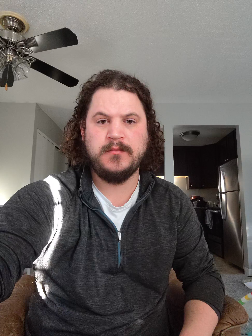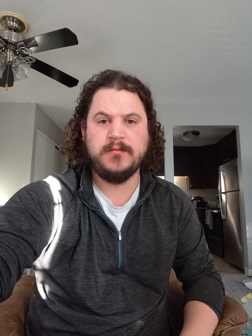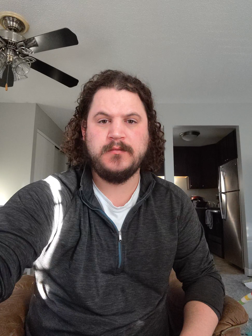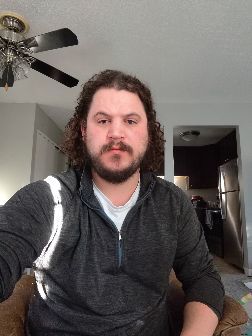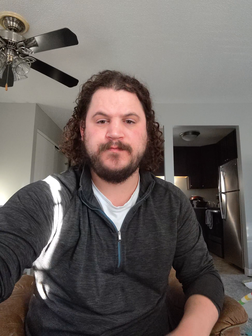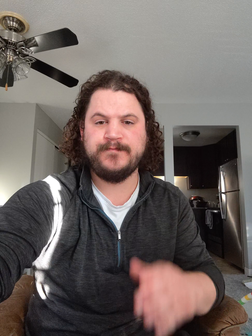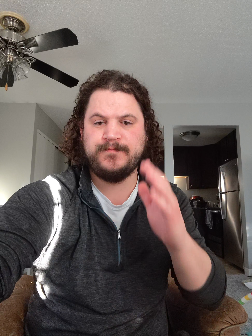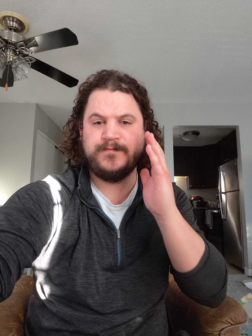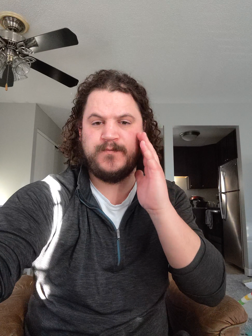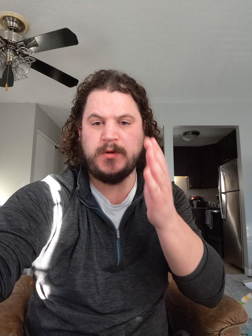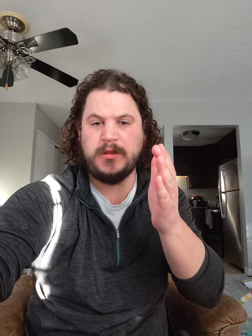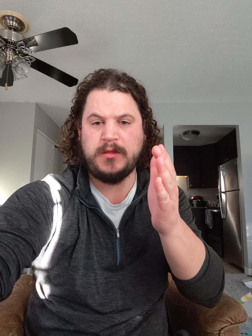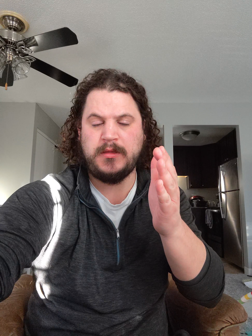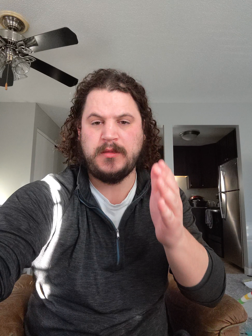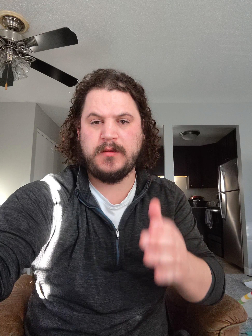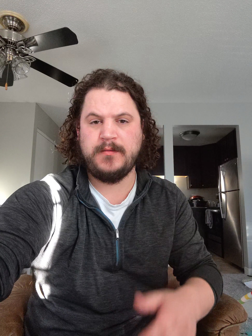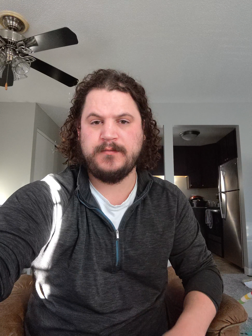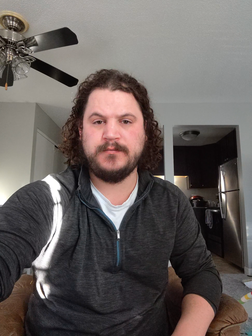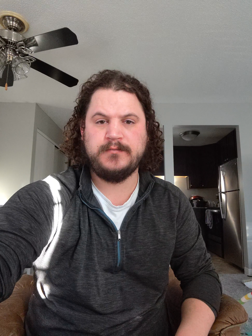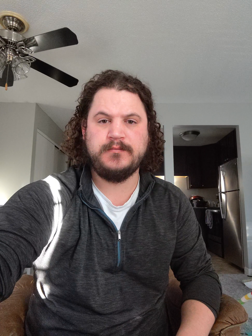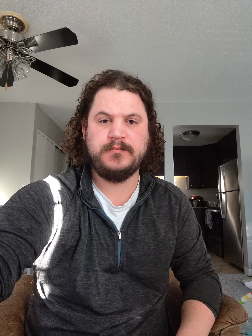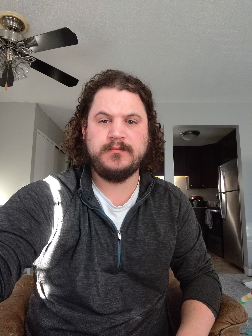will